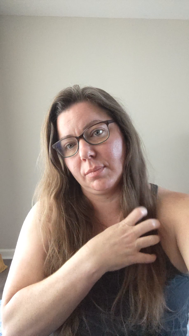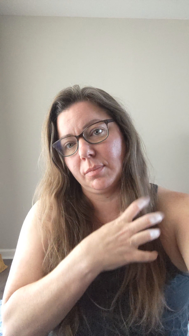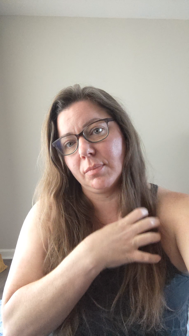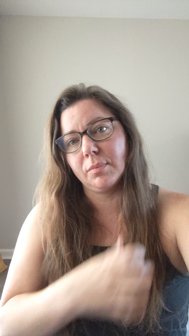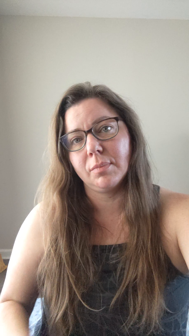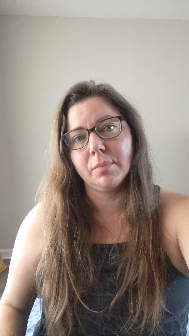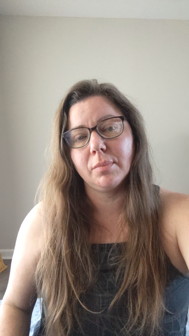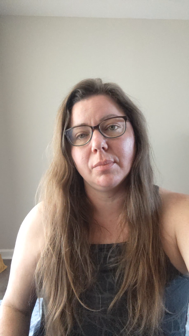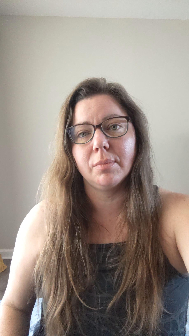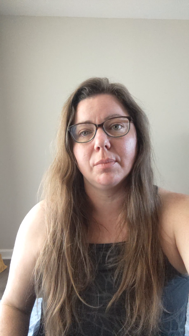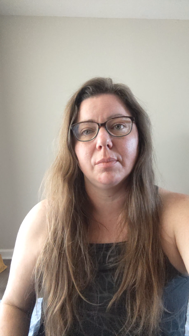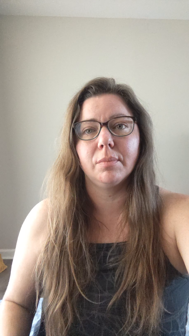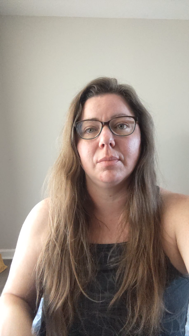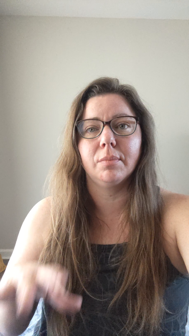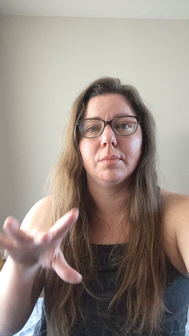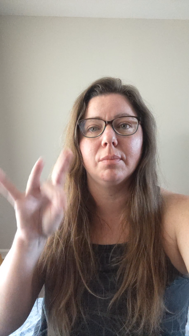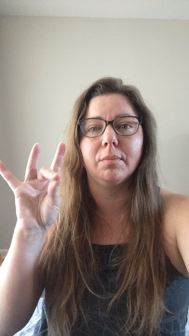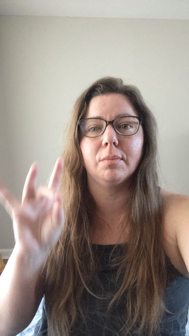pick